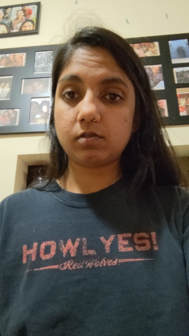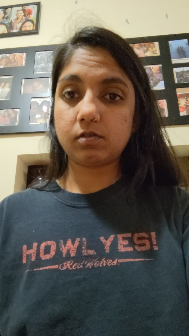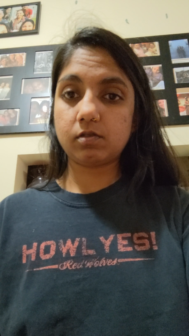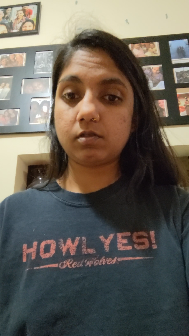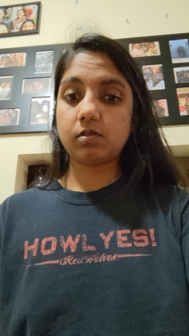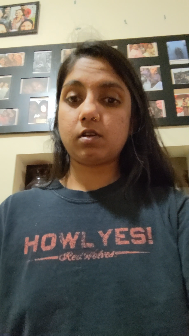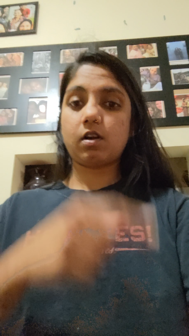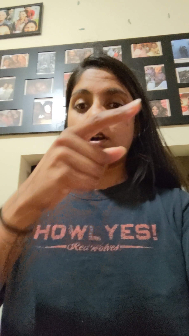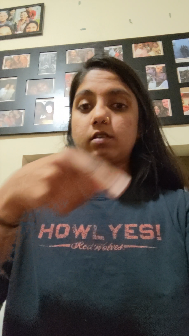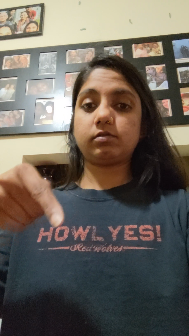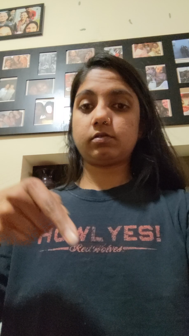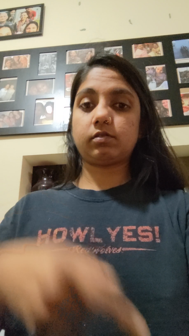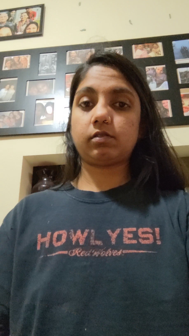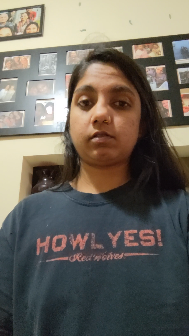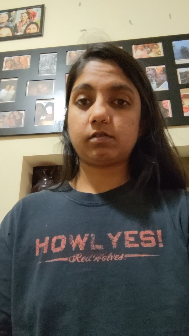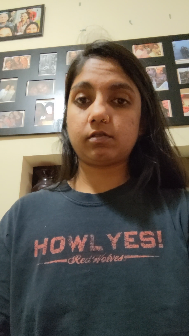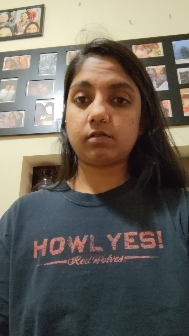cut